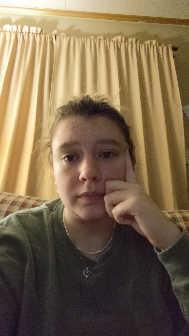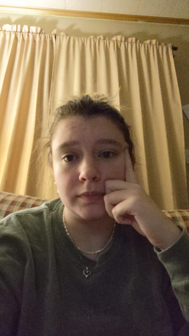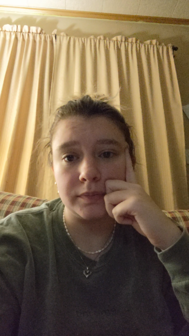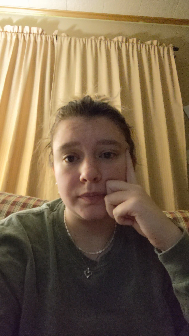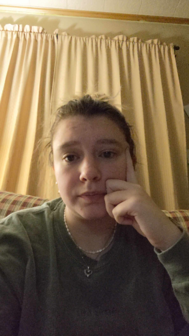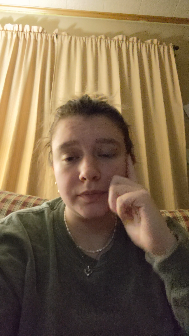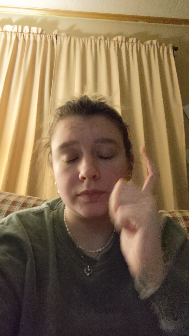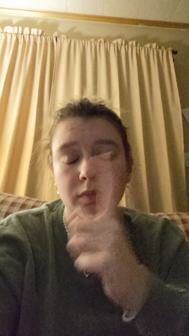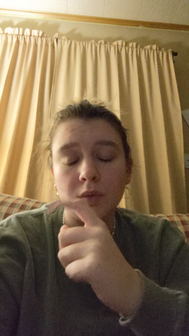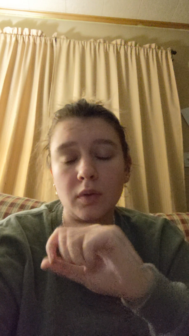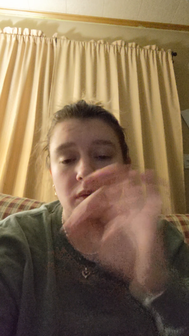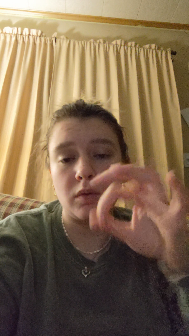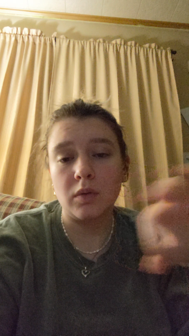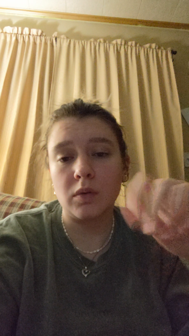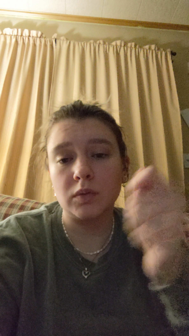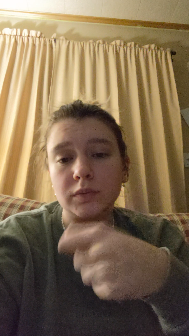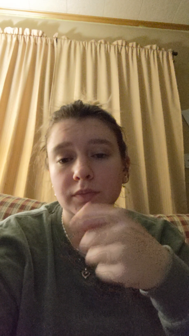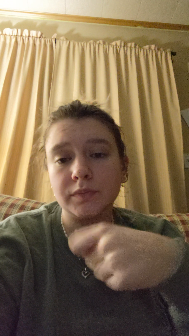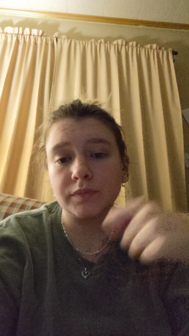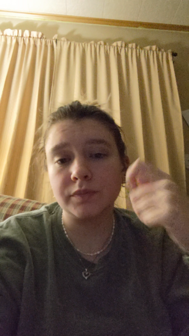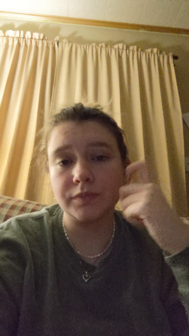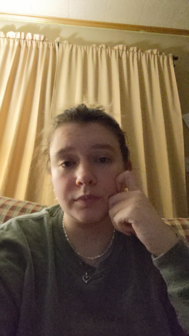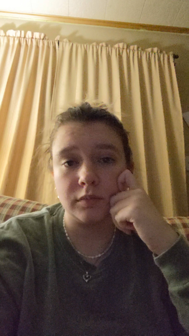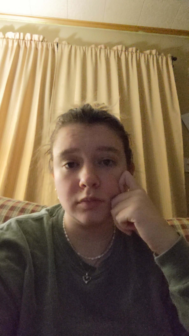hose